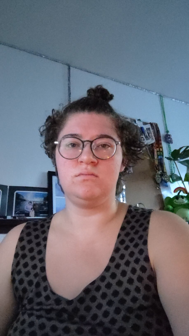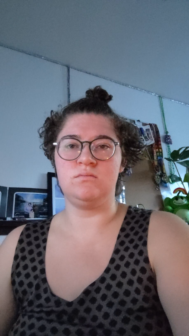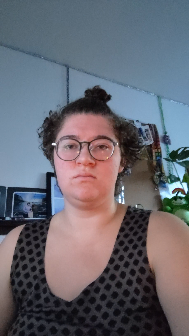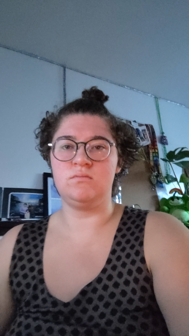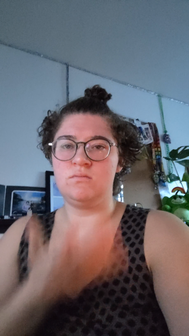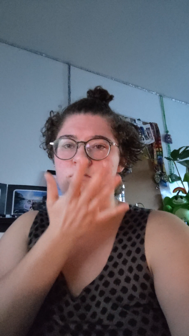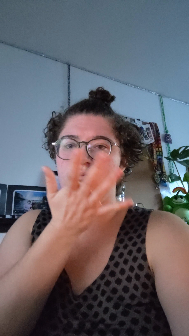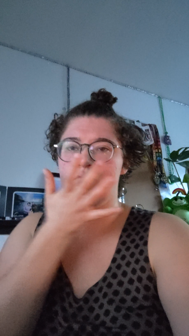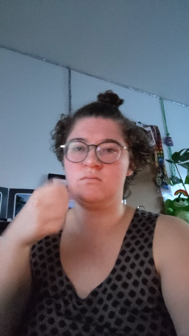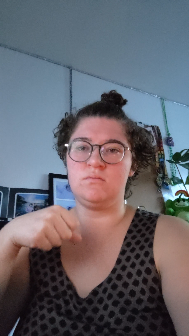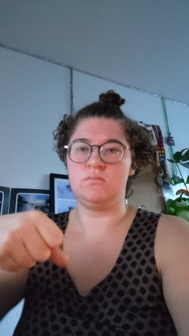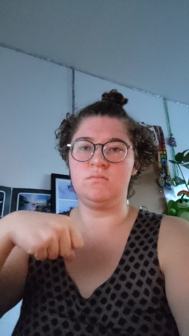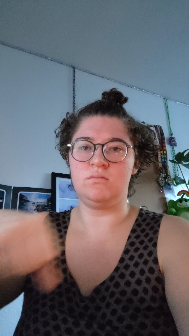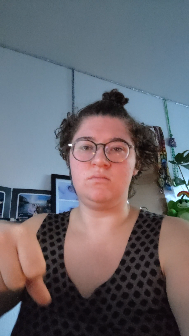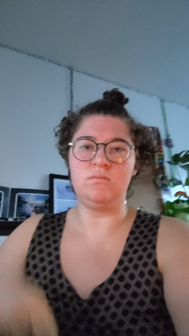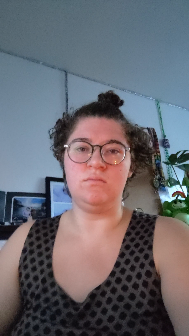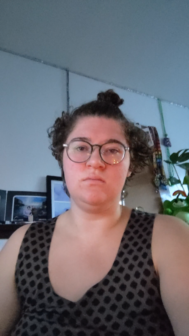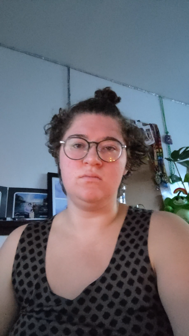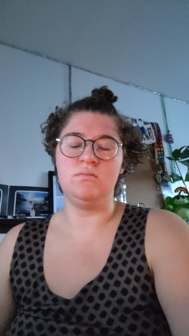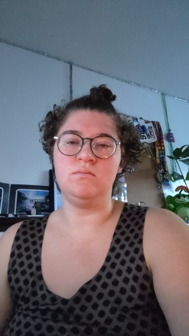lawn mower